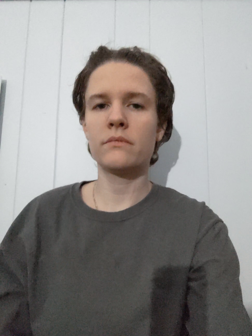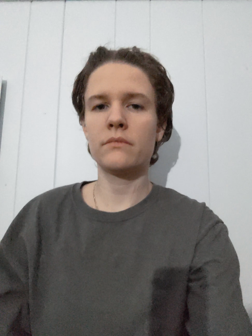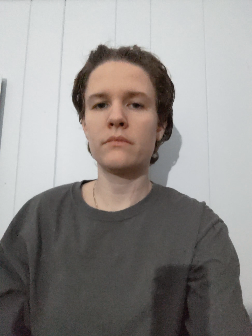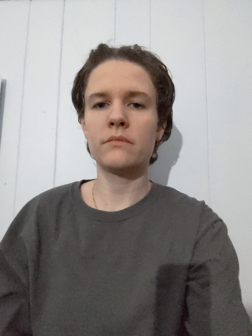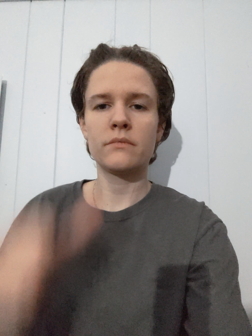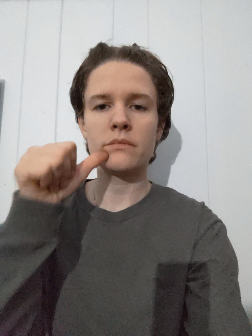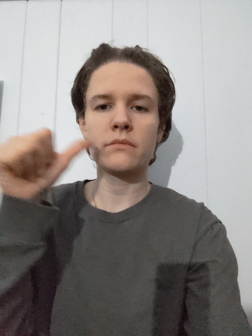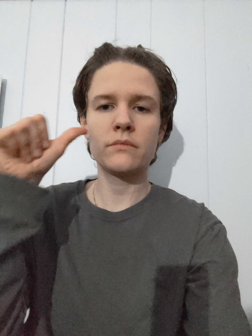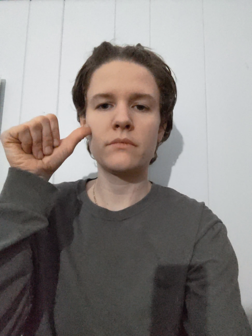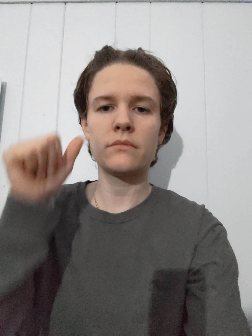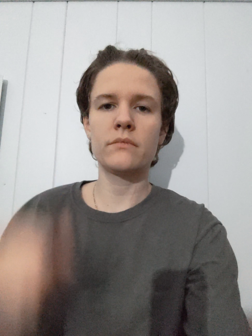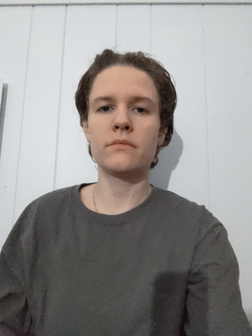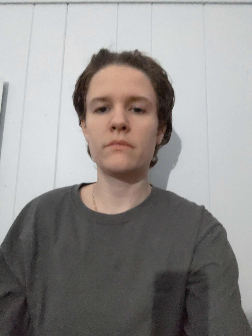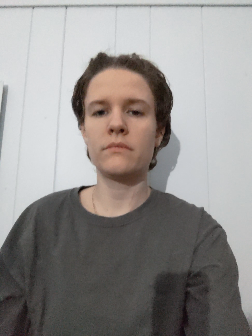yesterday